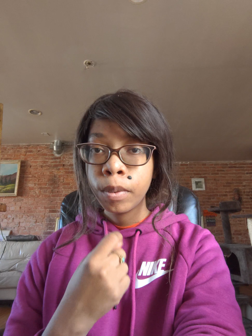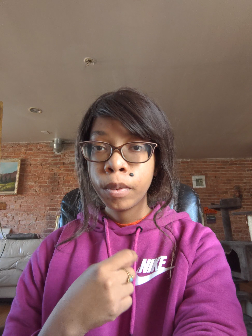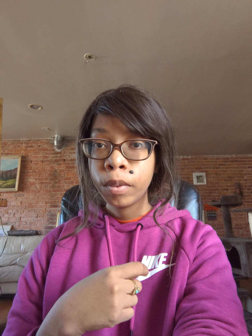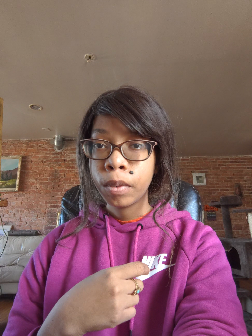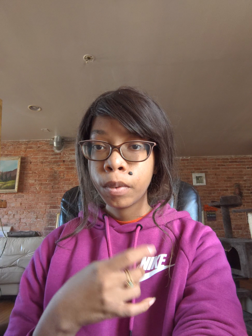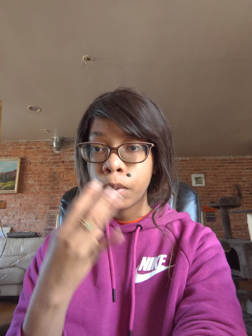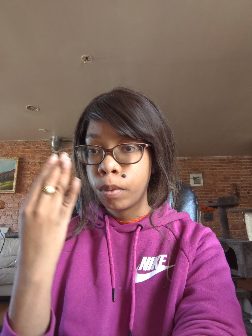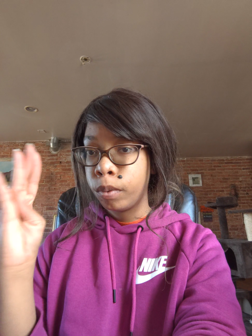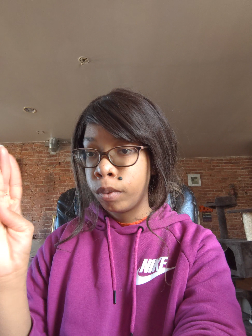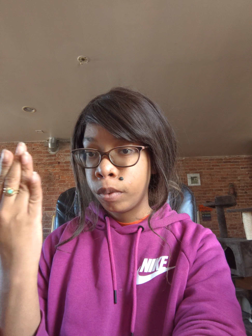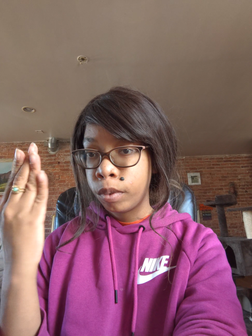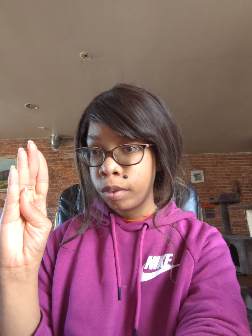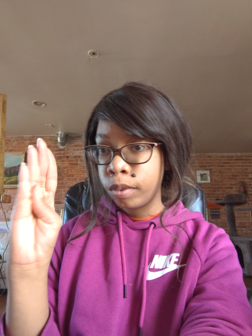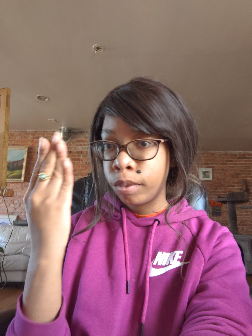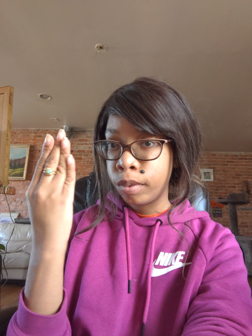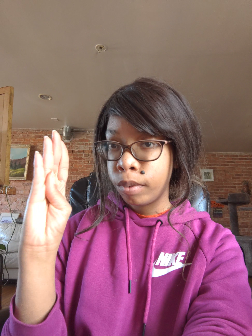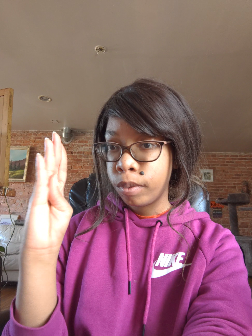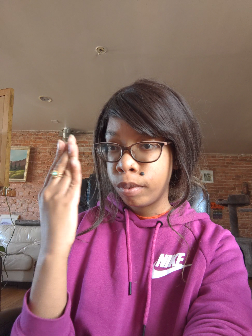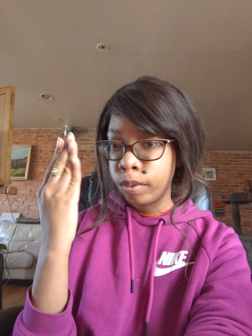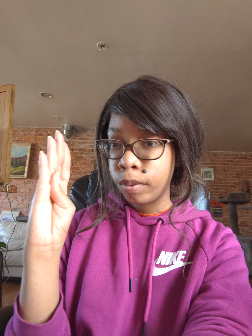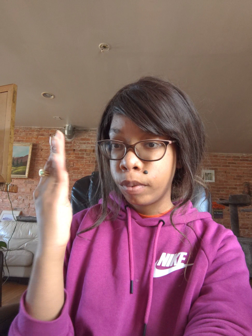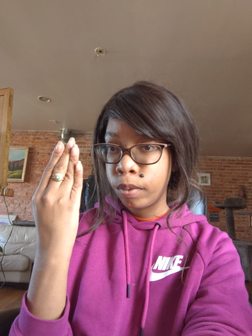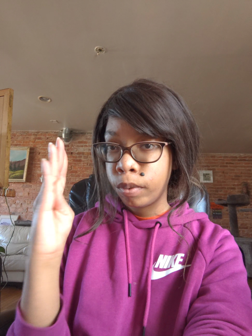blue